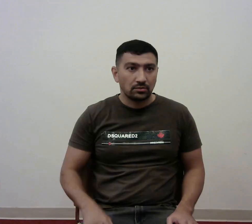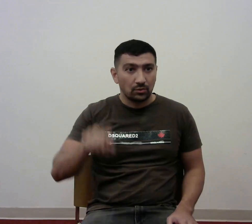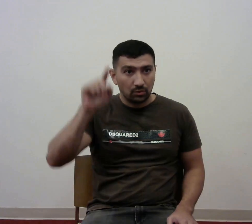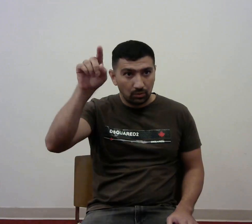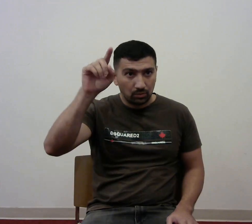O